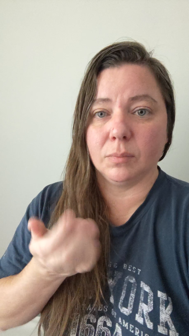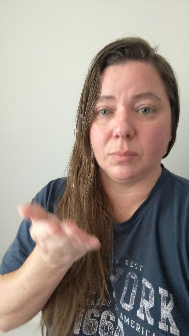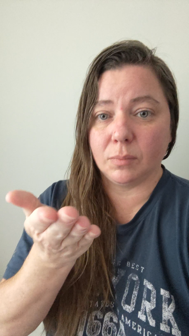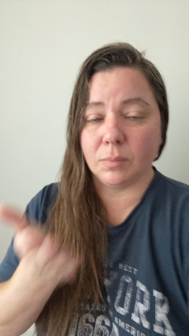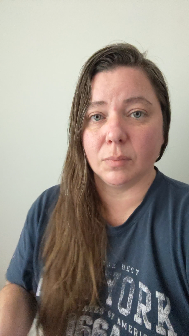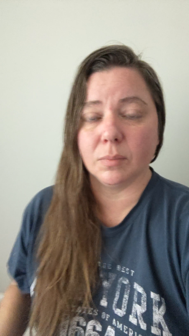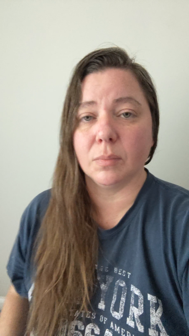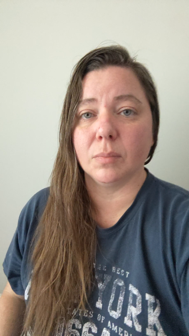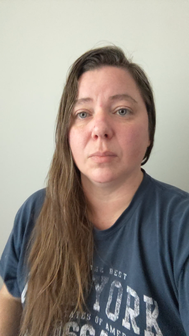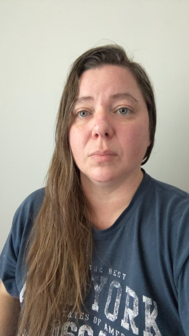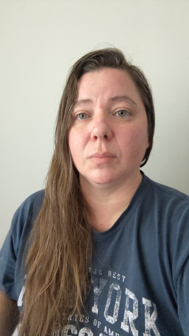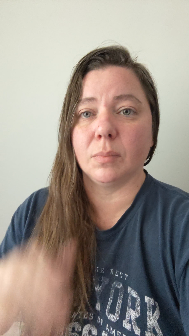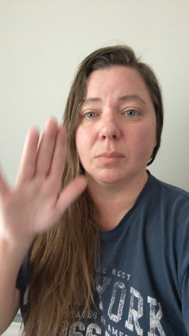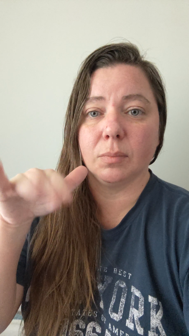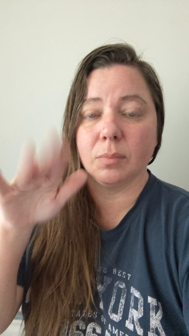paint